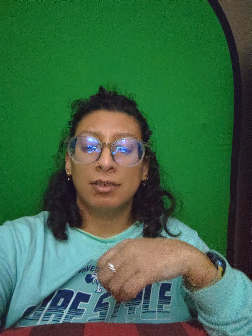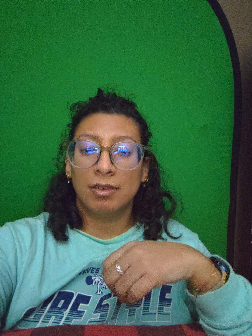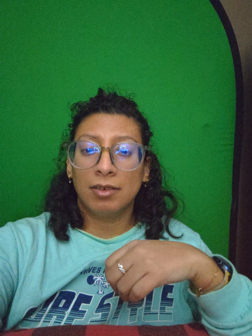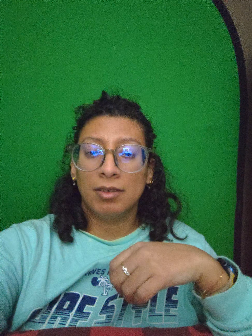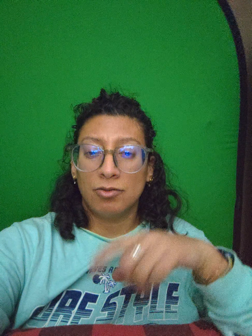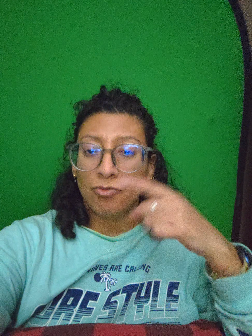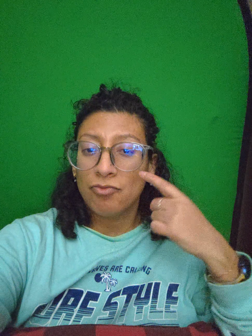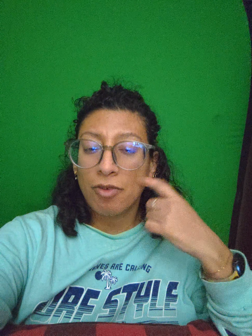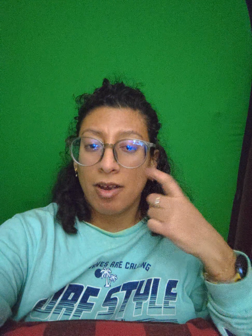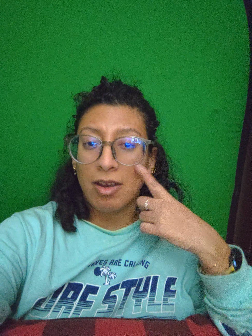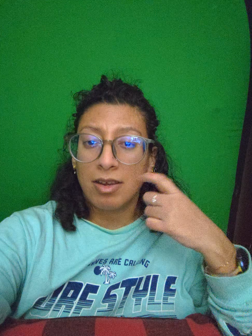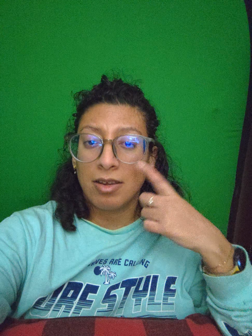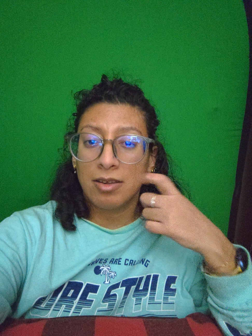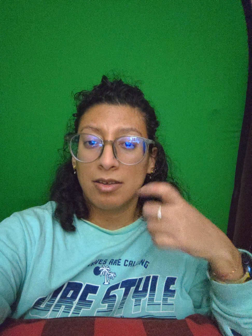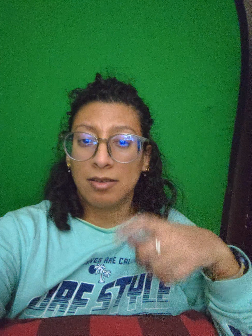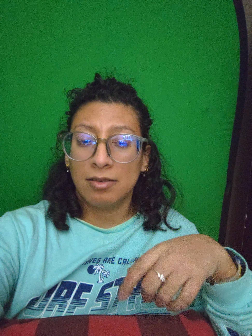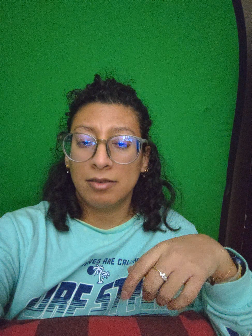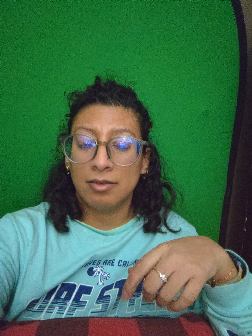cry